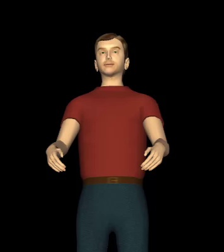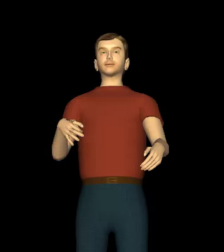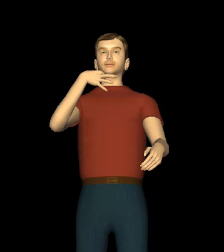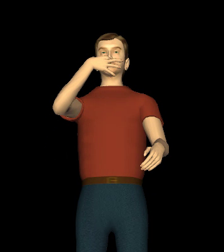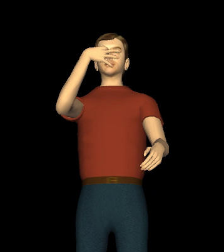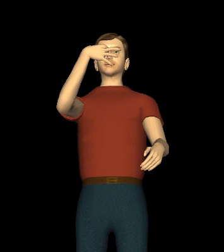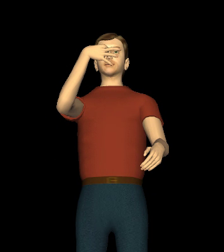يقول